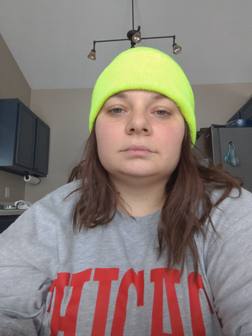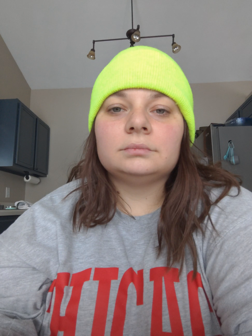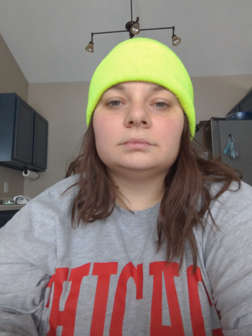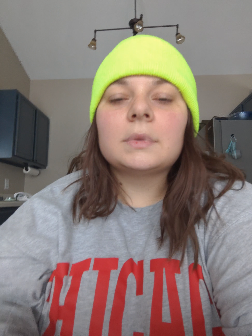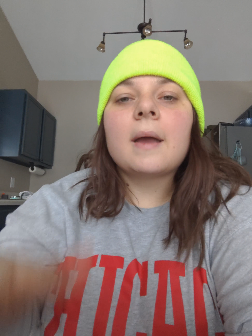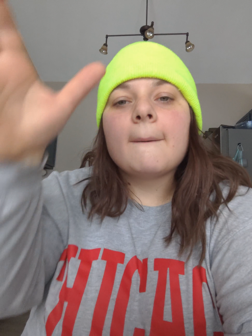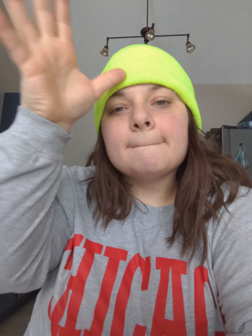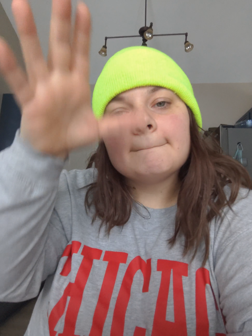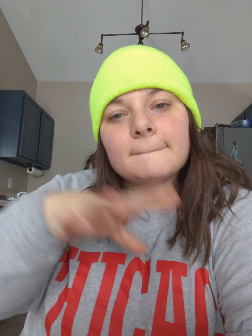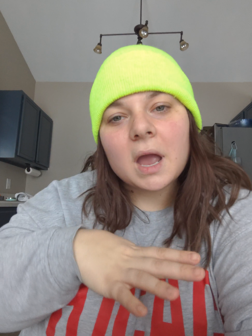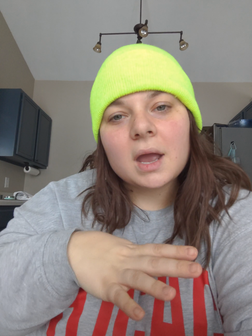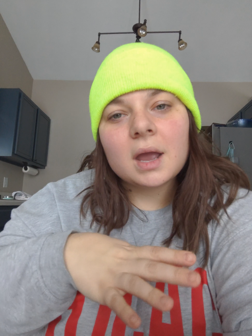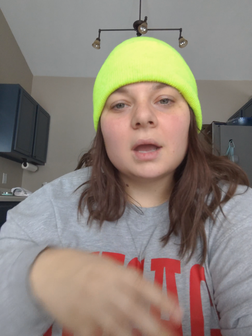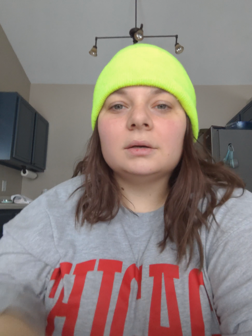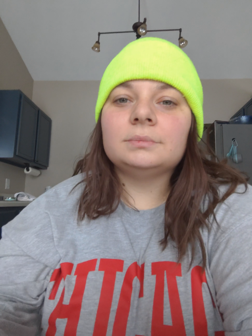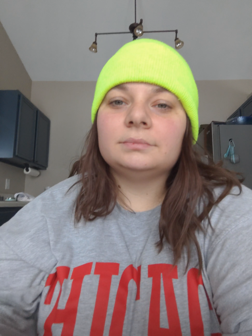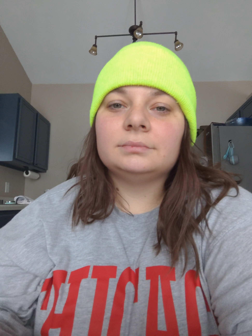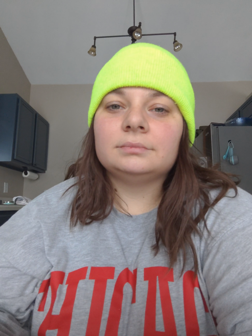man